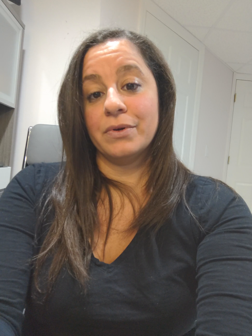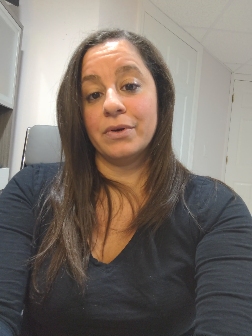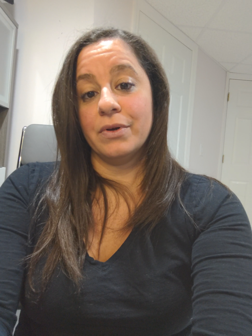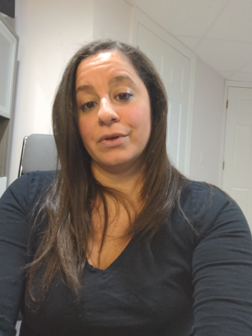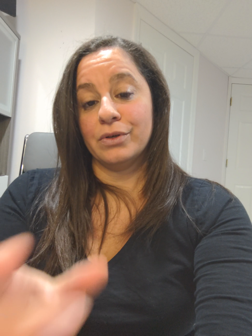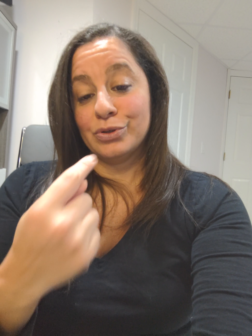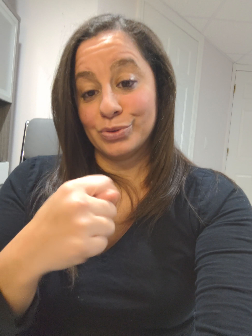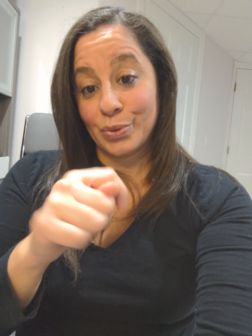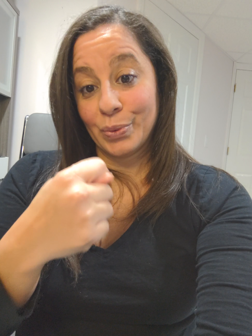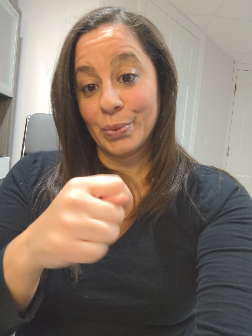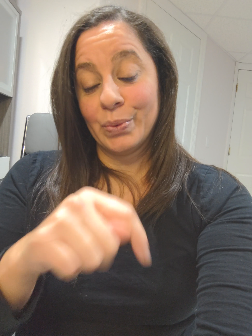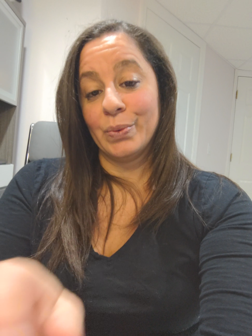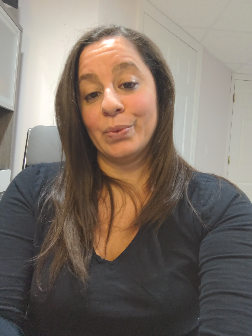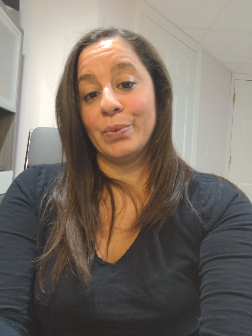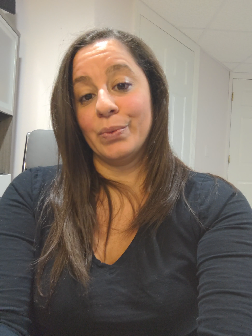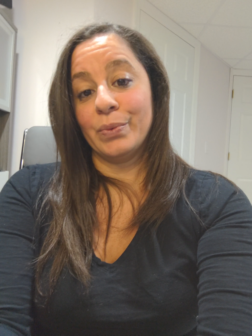toy